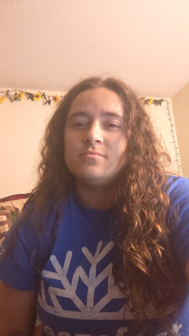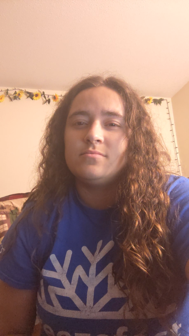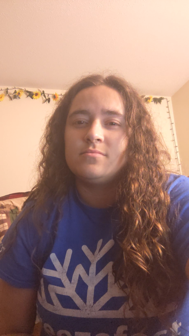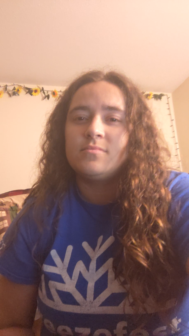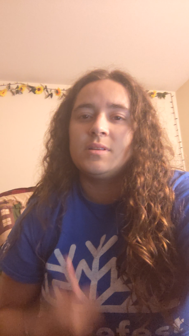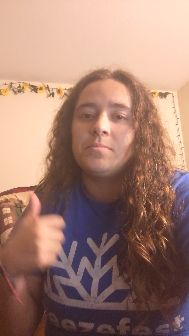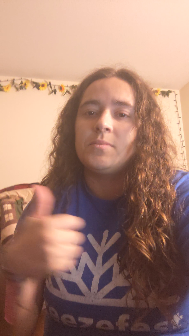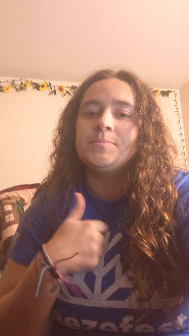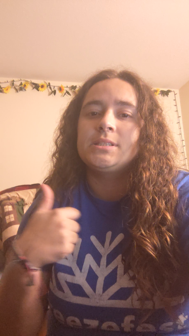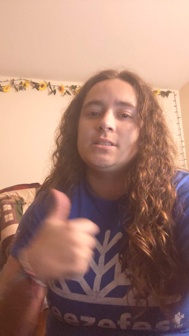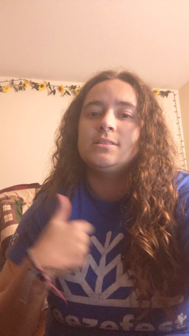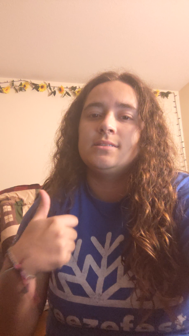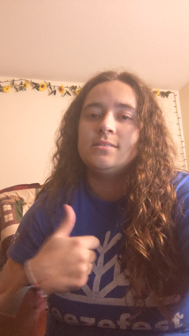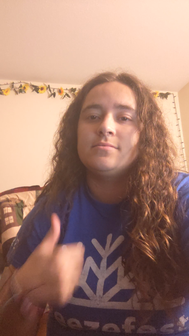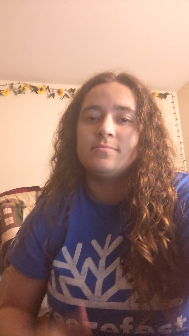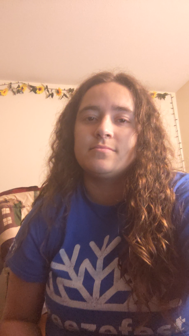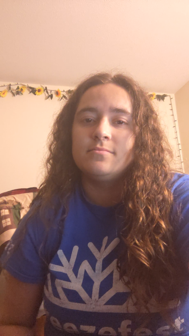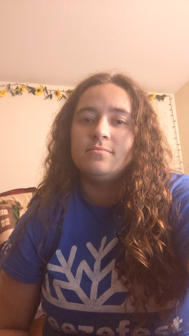basement